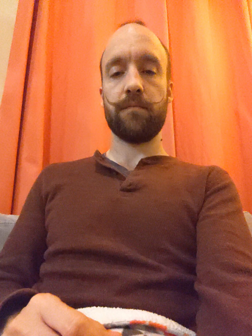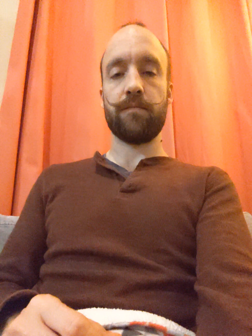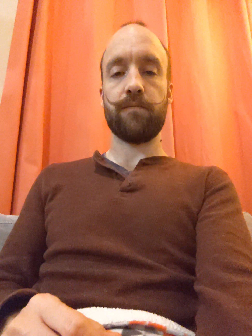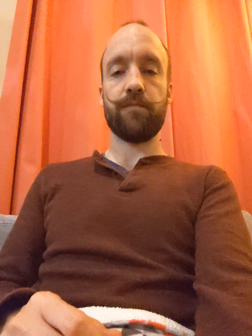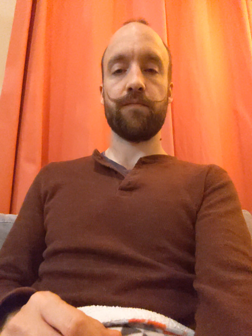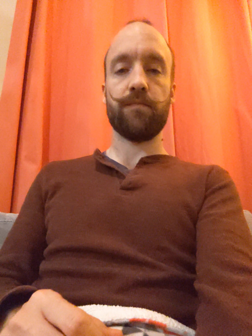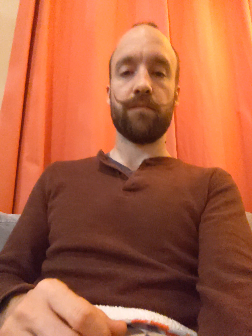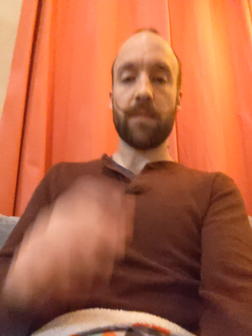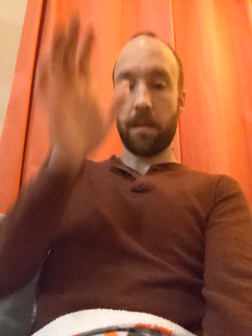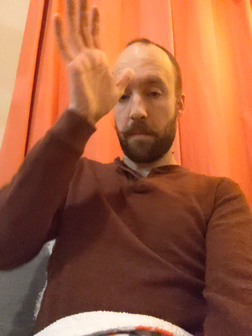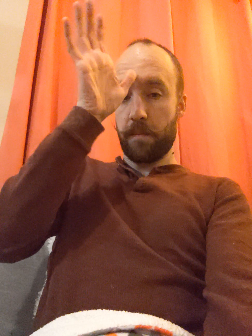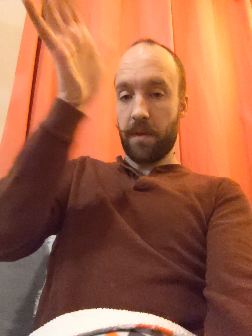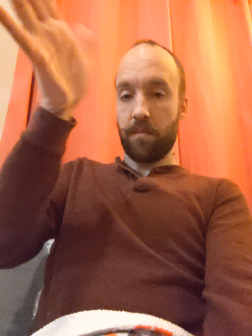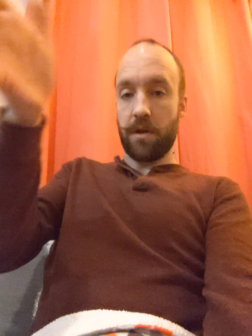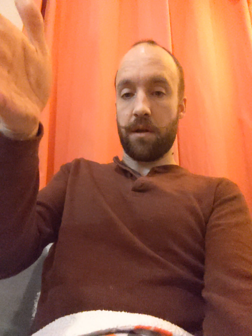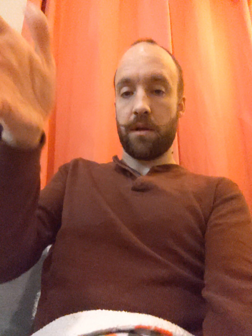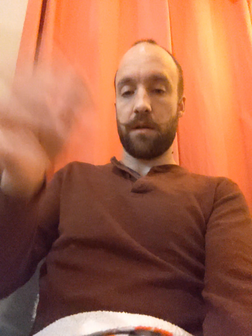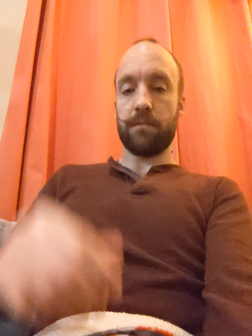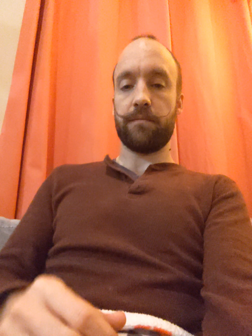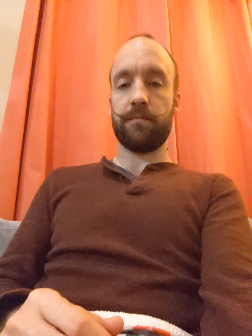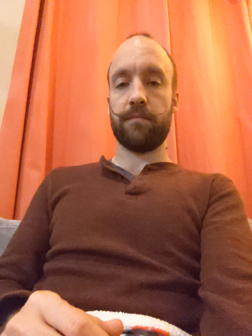grandpa